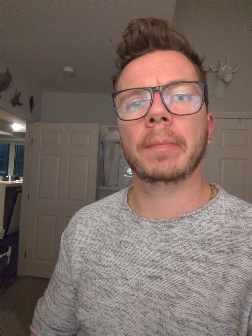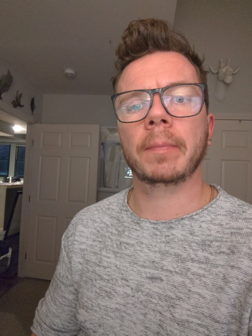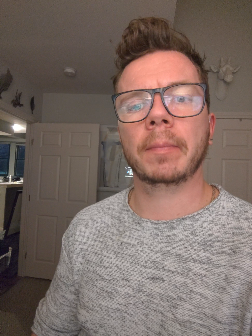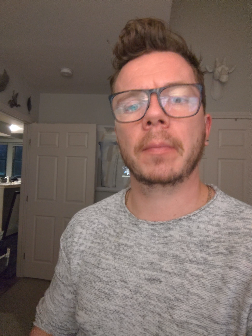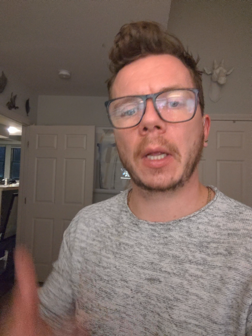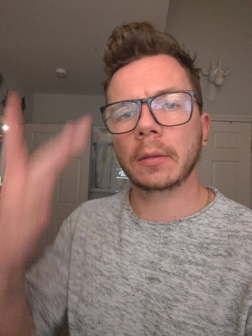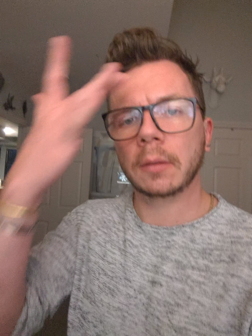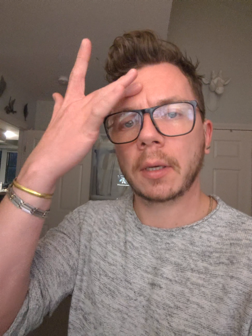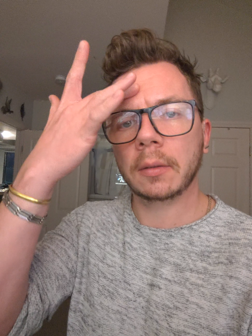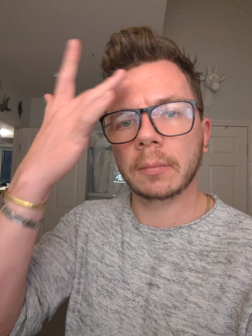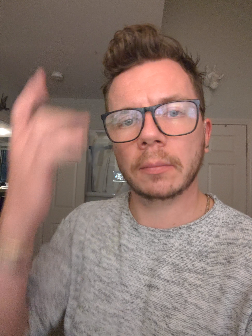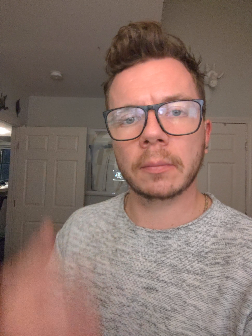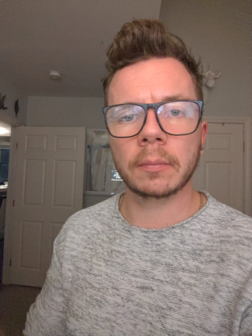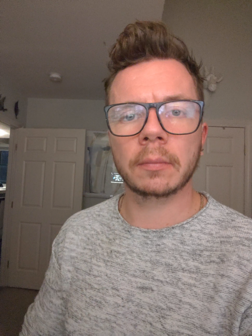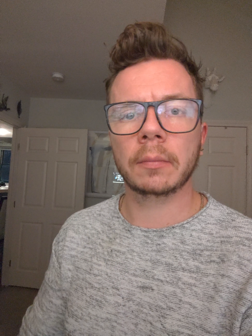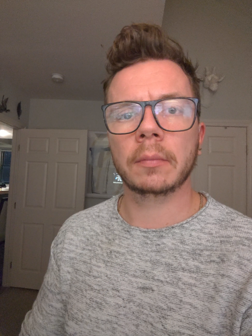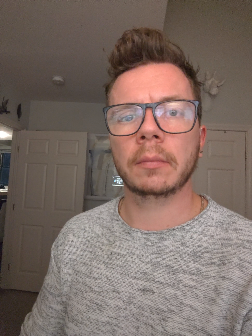sick